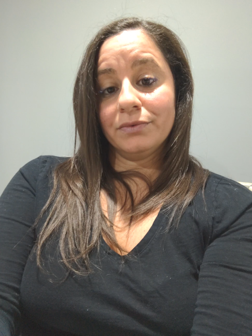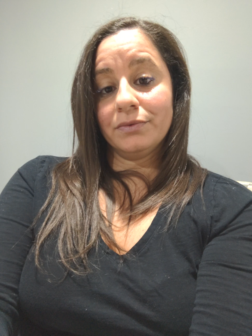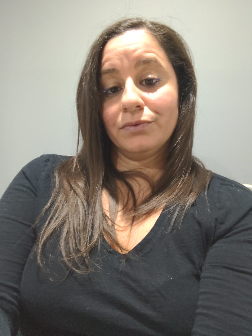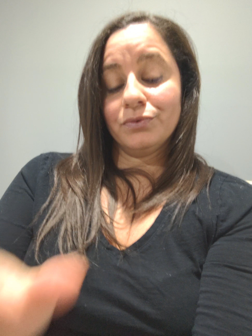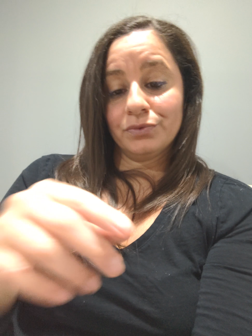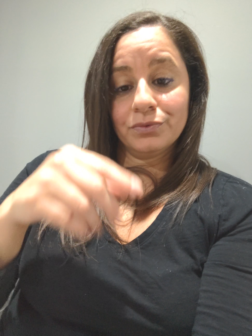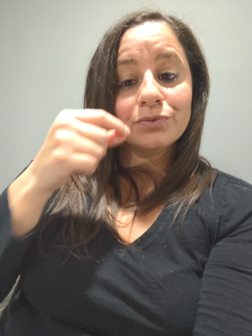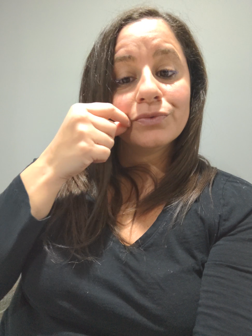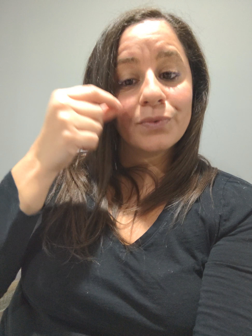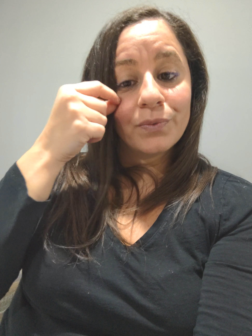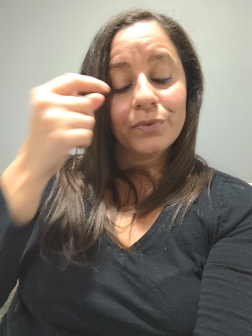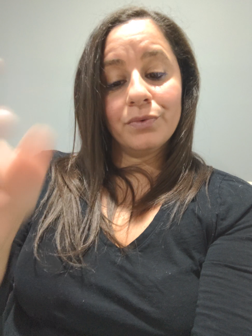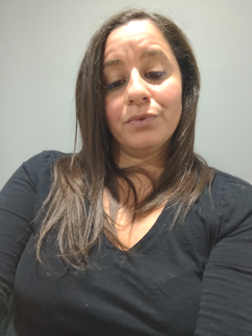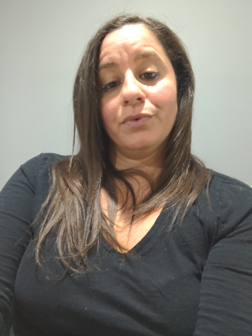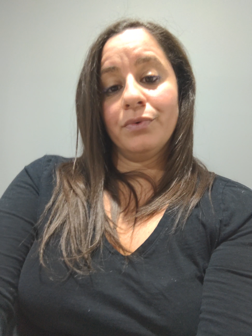store